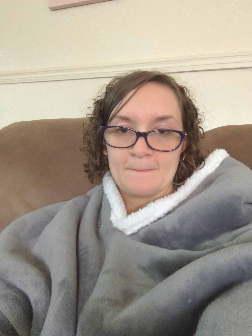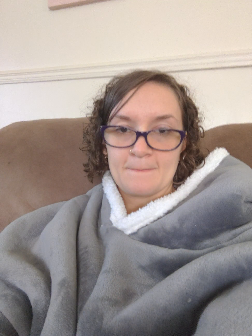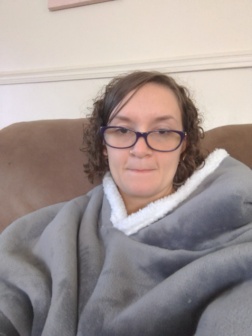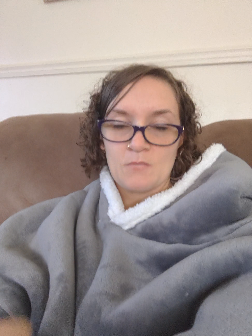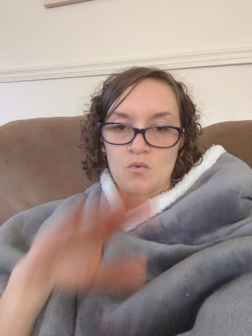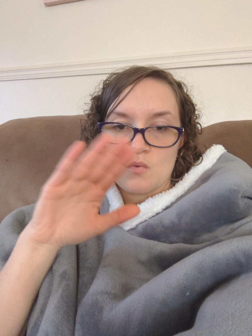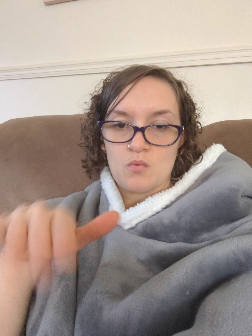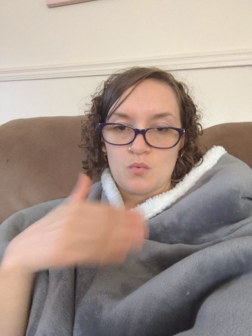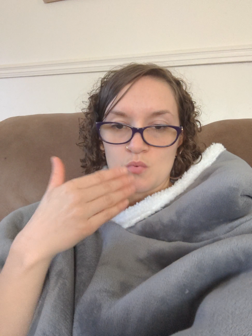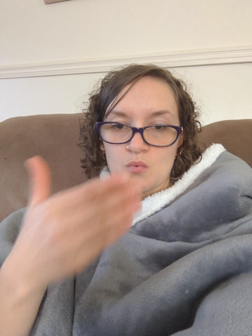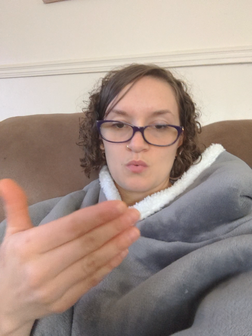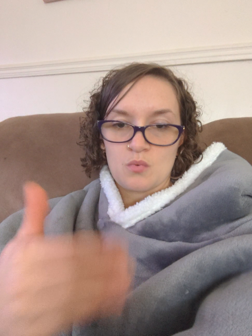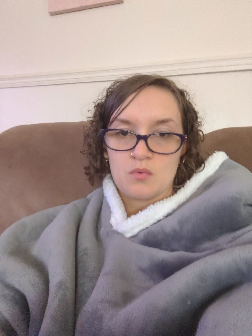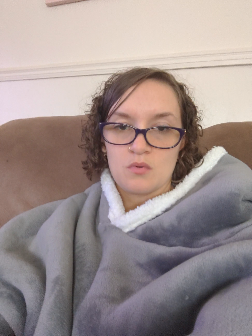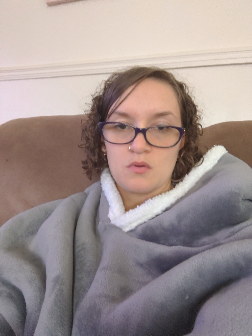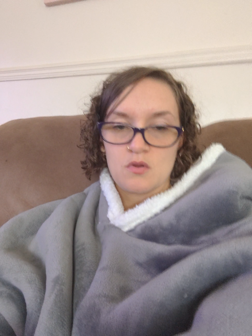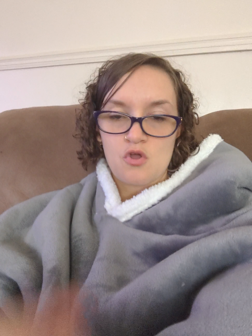all